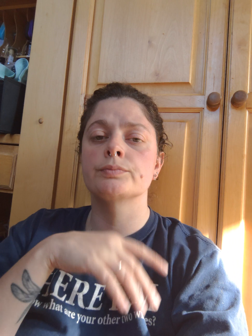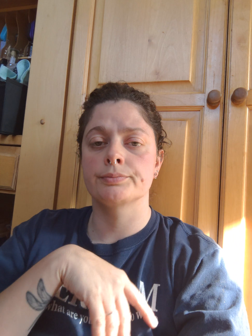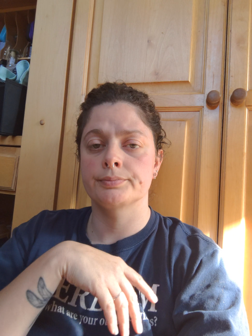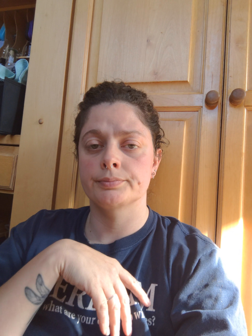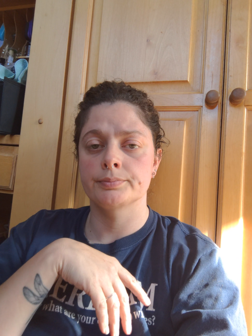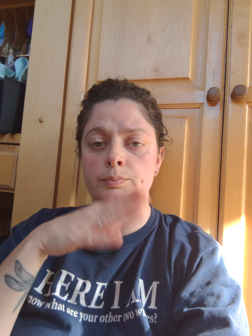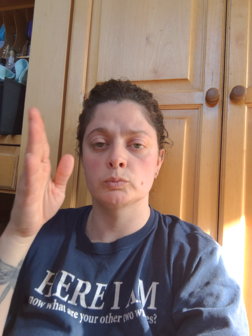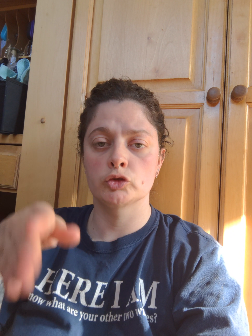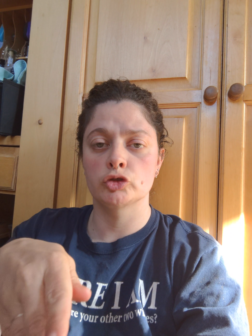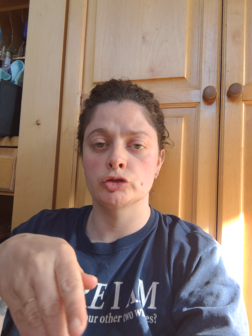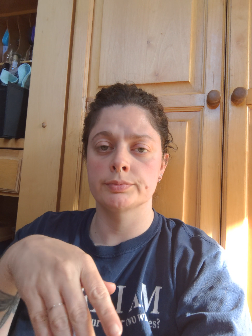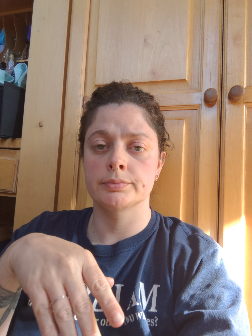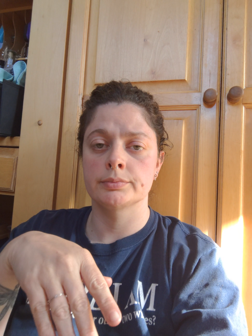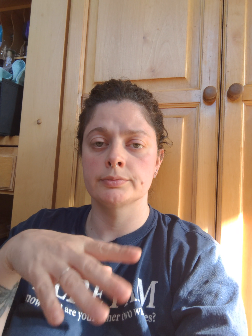person